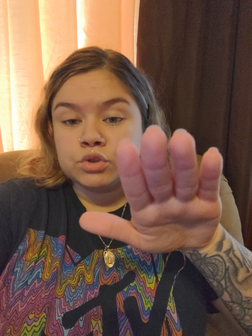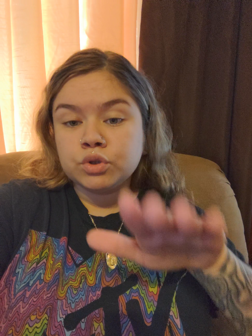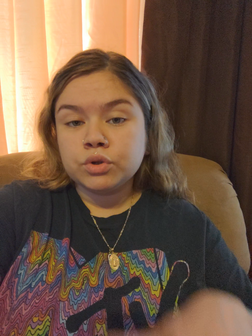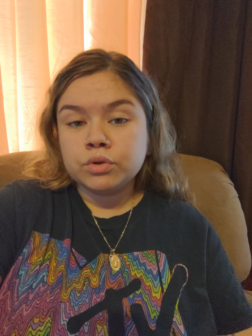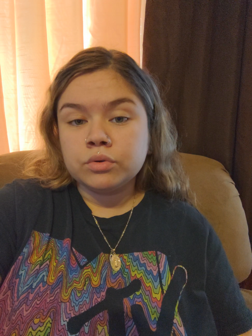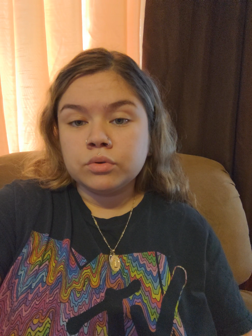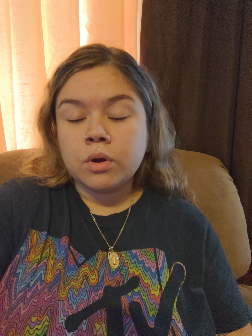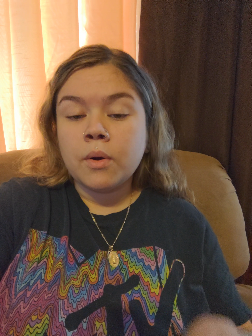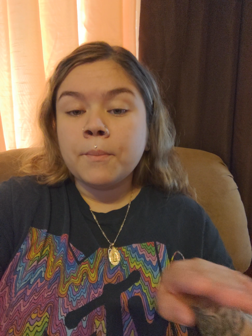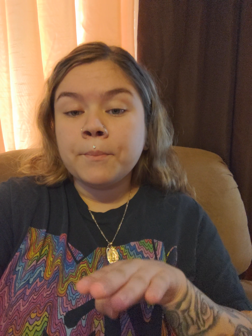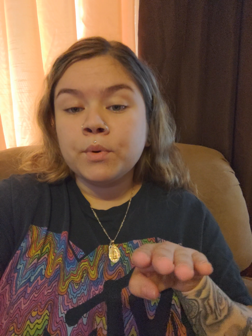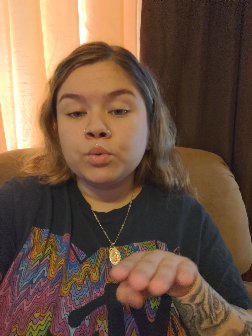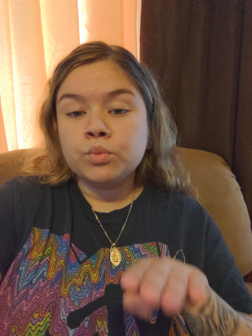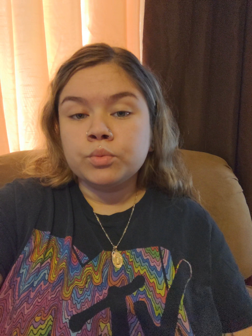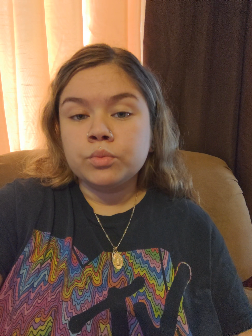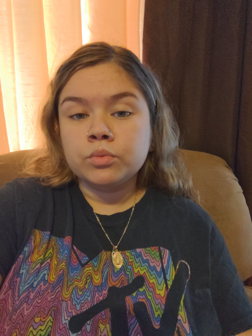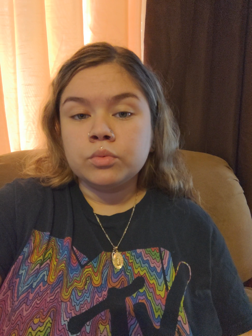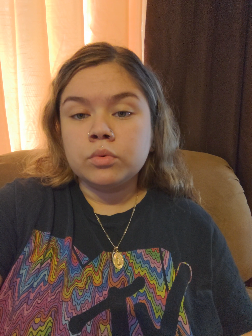boots